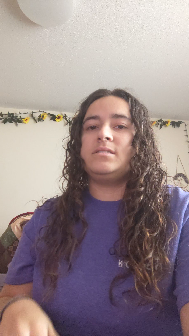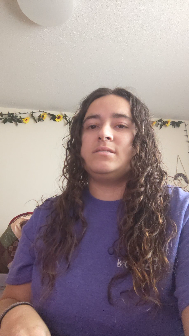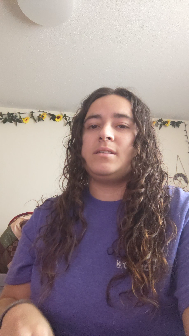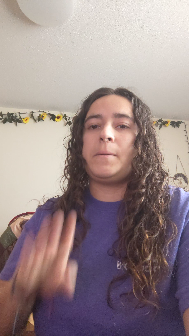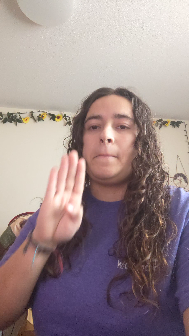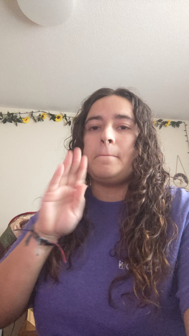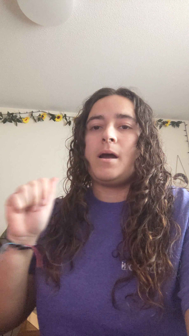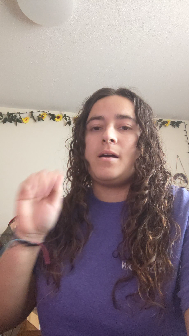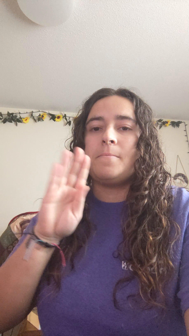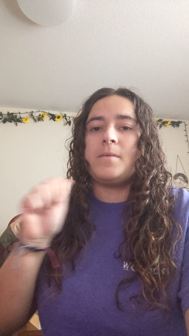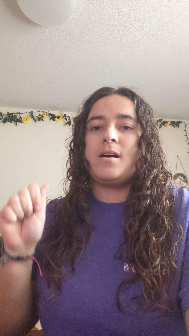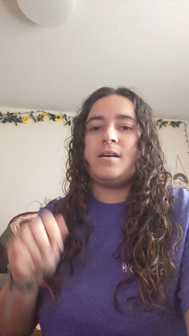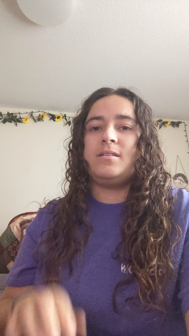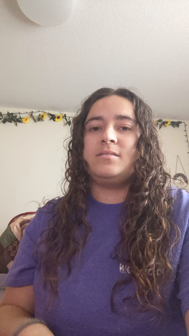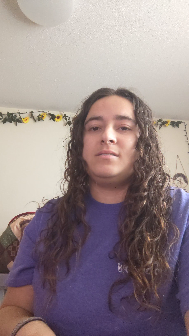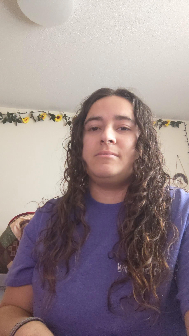baa baa